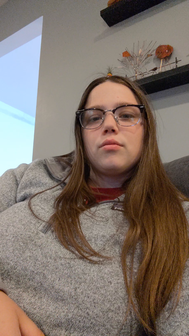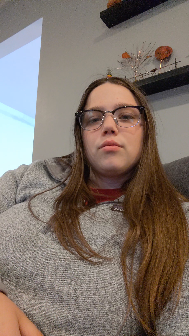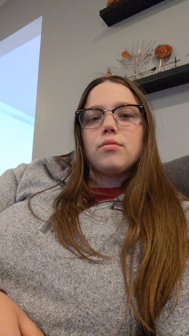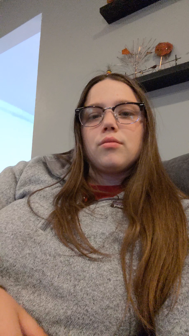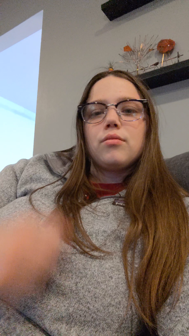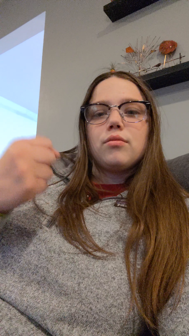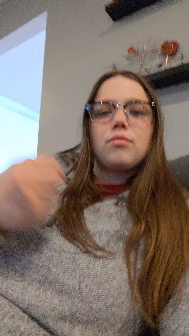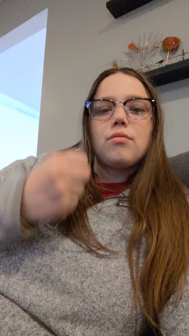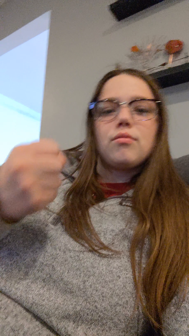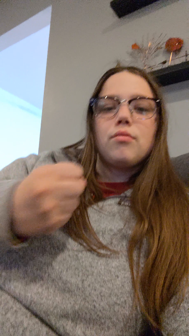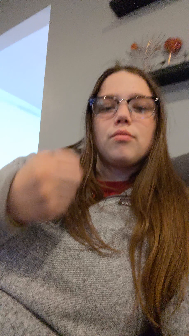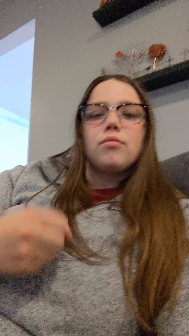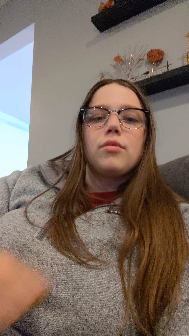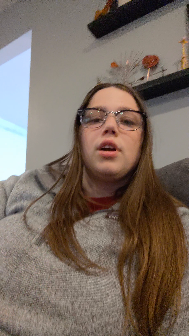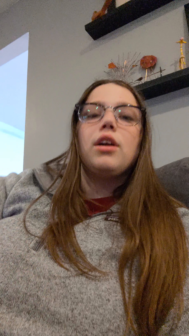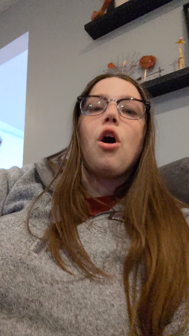coffee